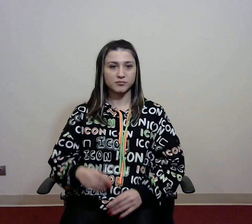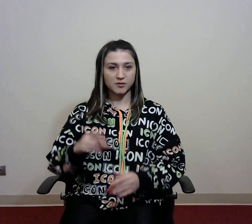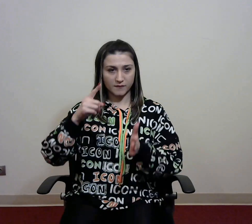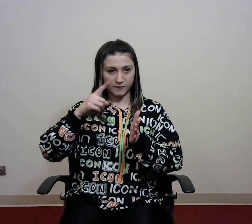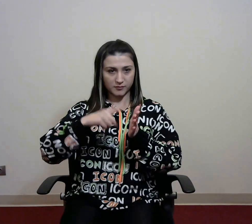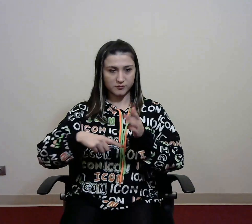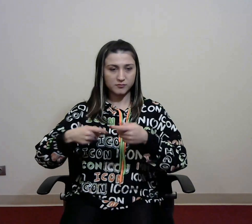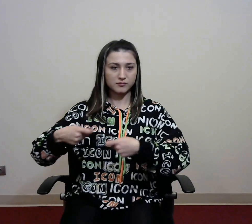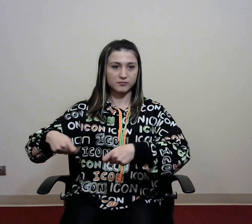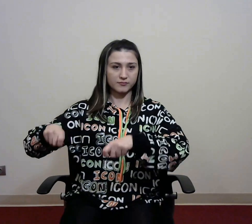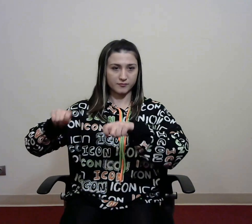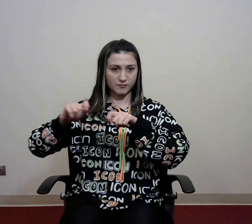etibarnamə